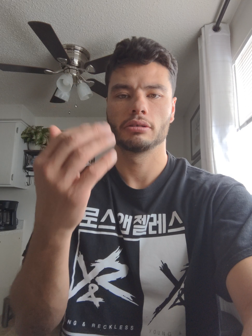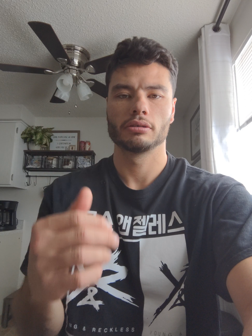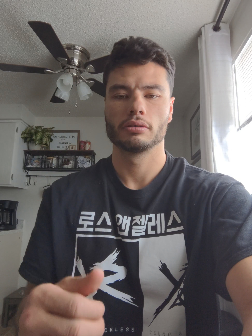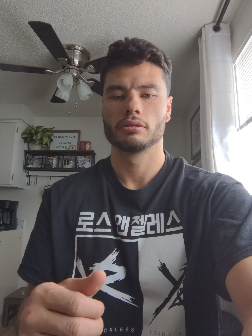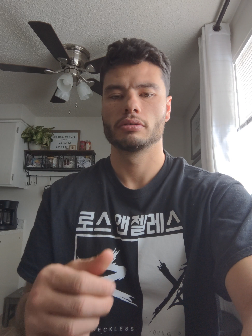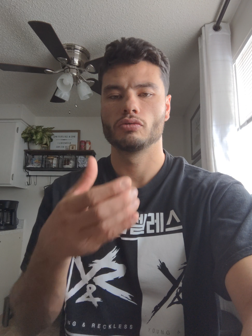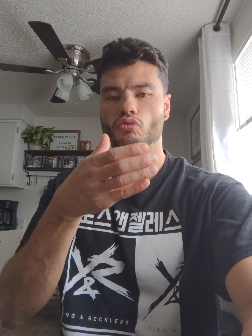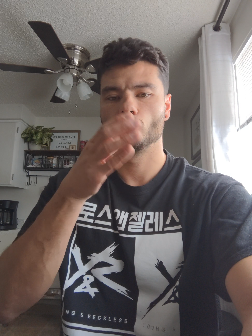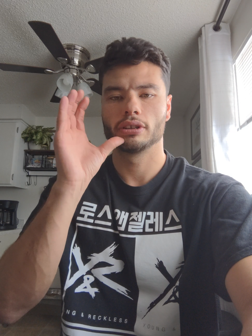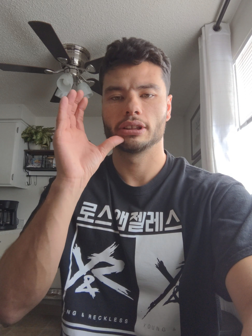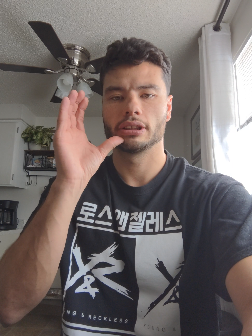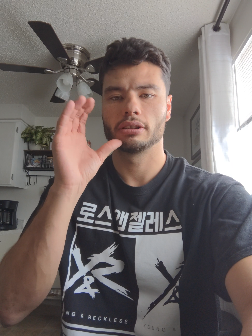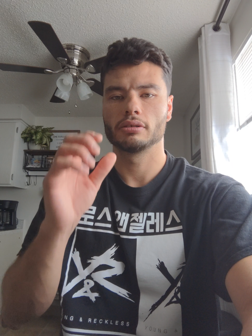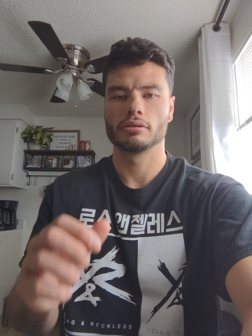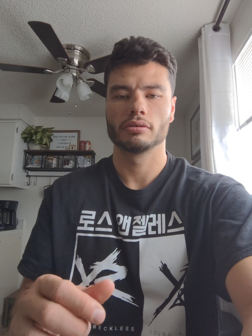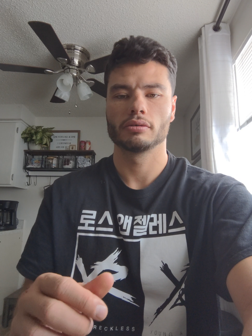drink